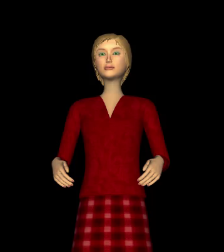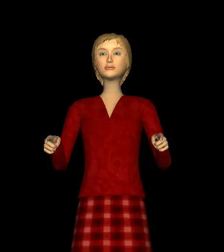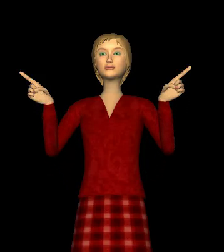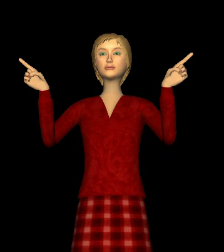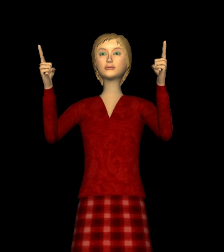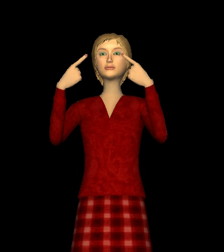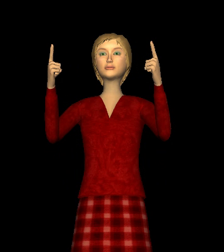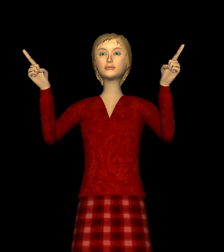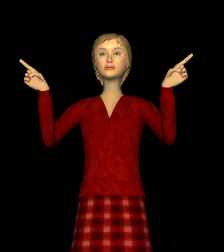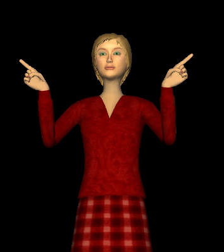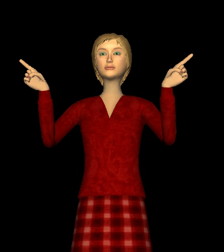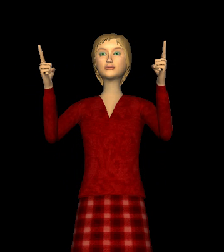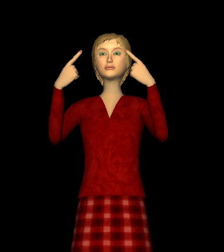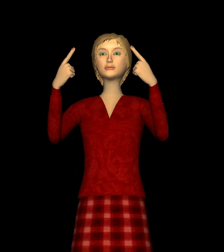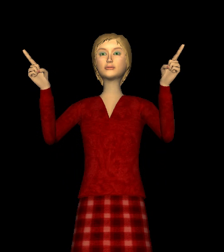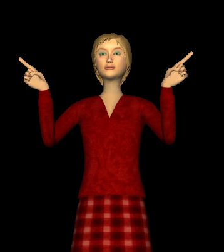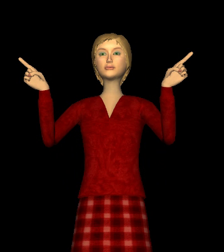موسيقى